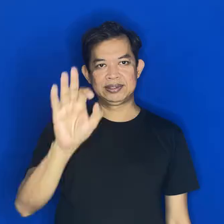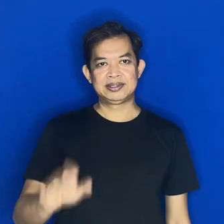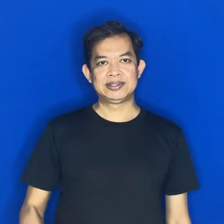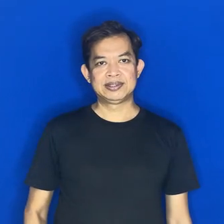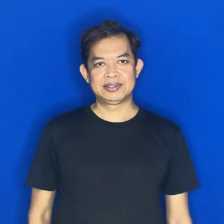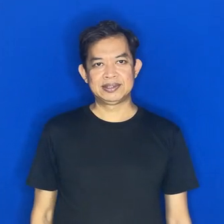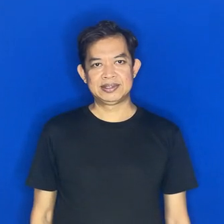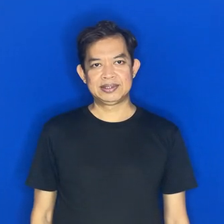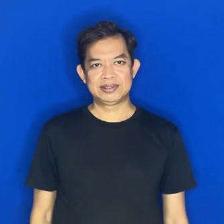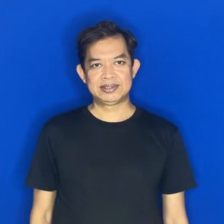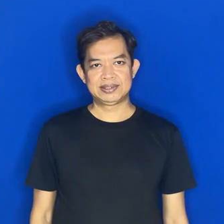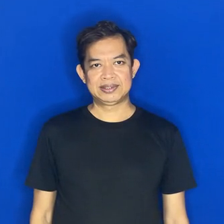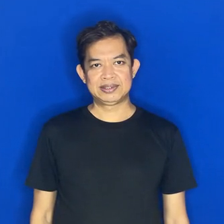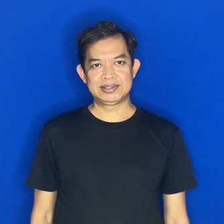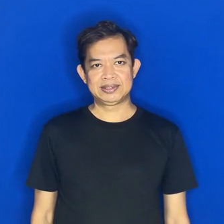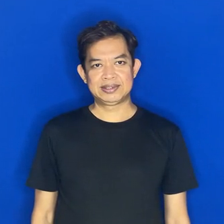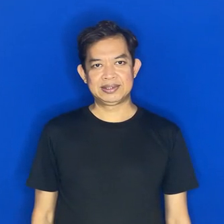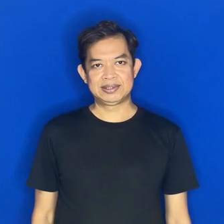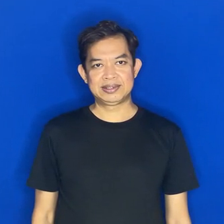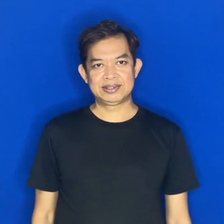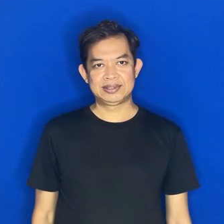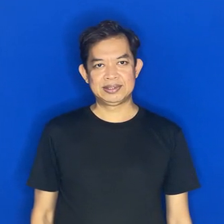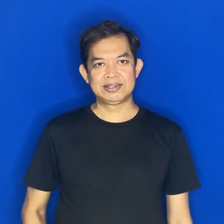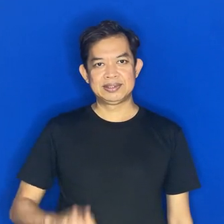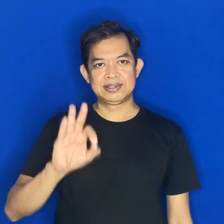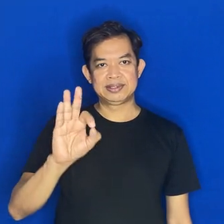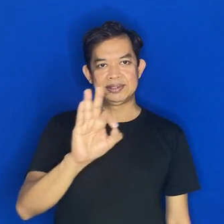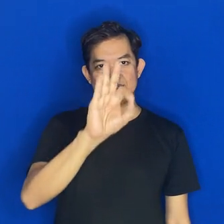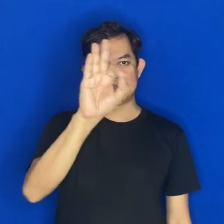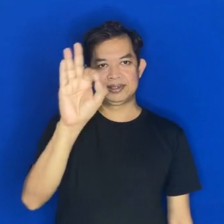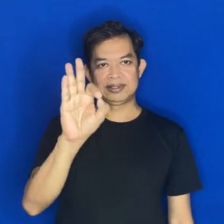friday